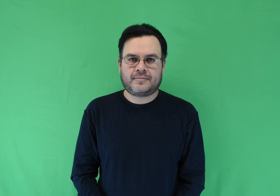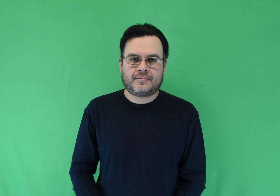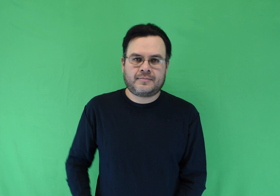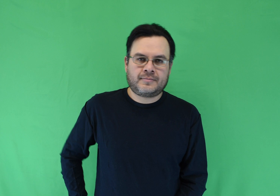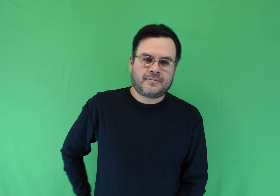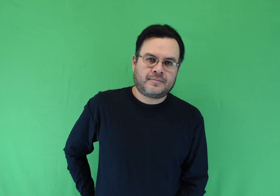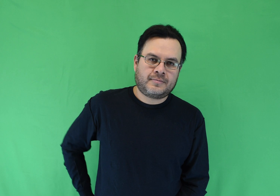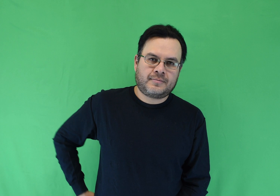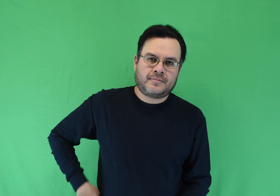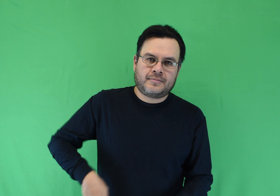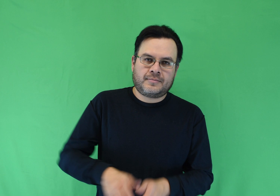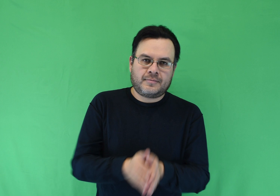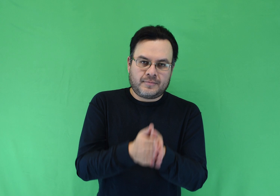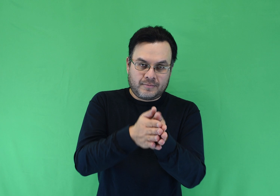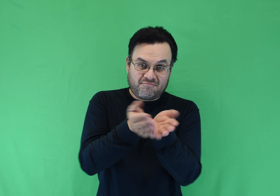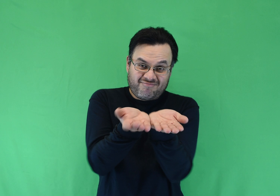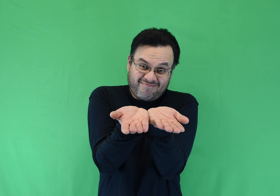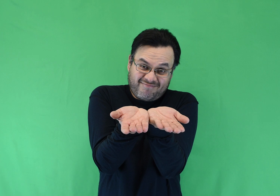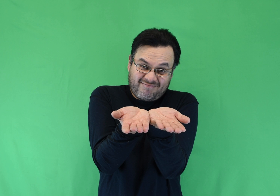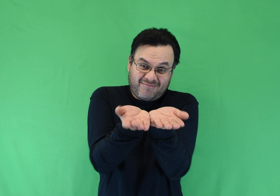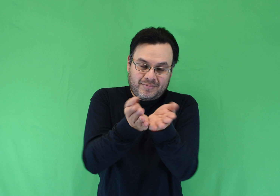cartera